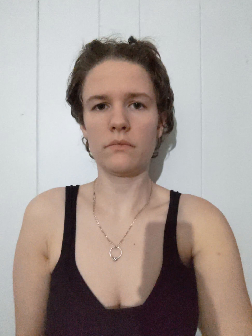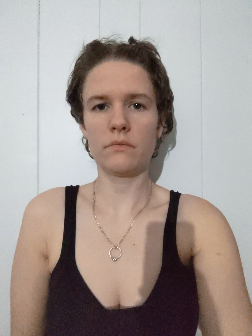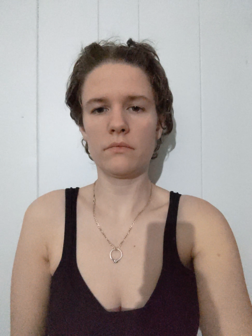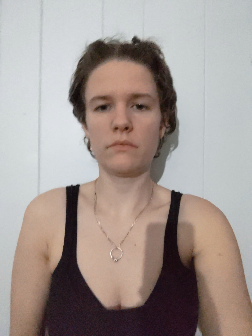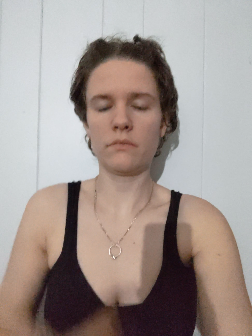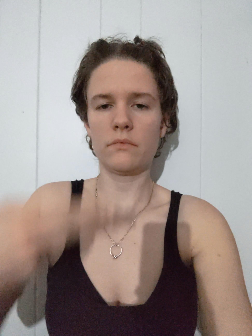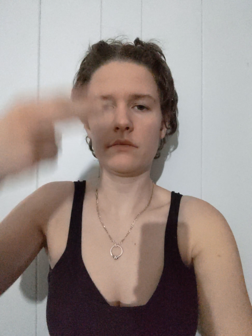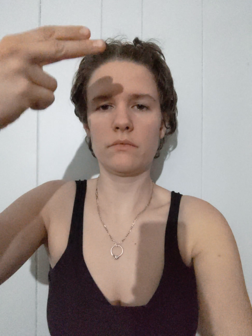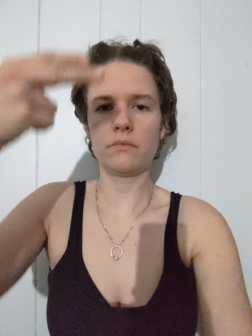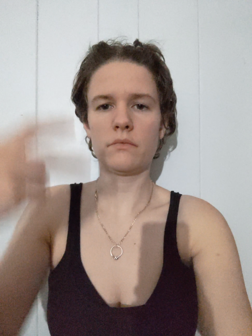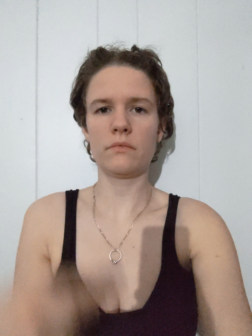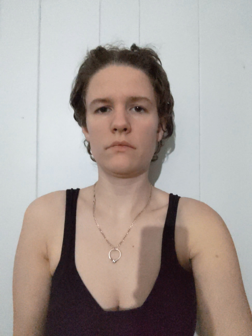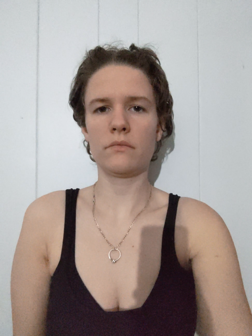high